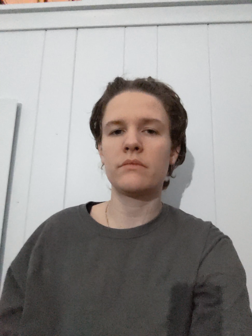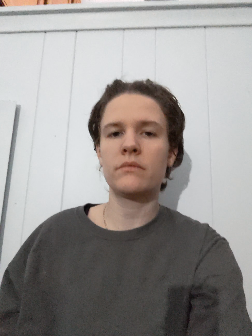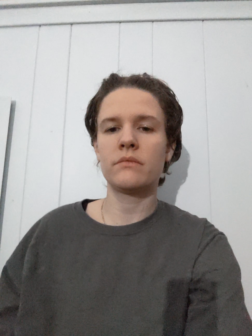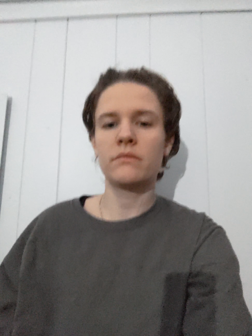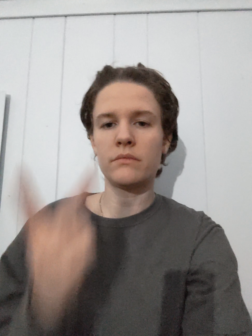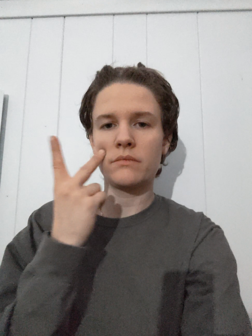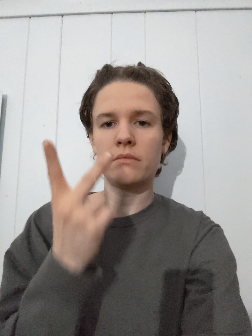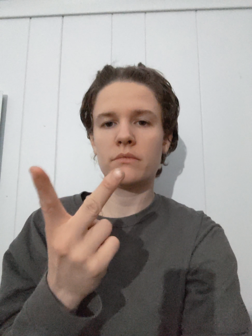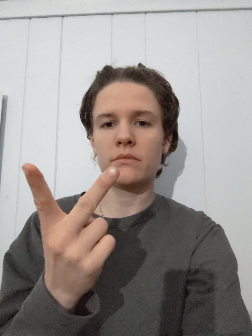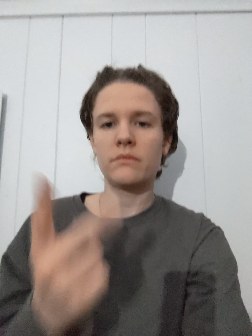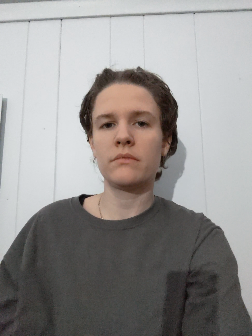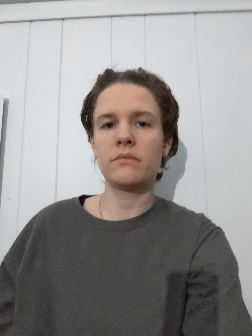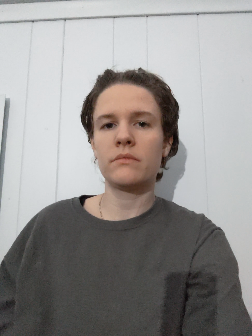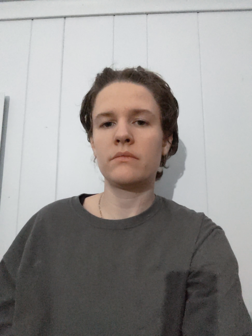see